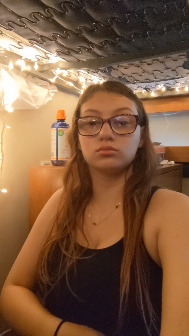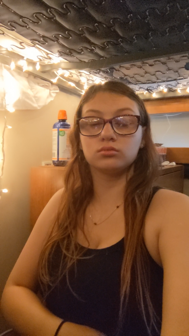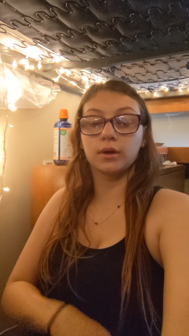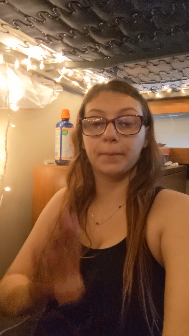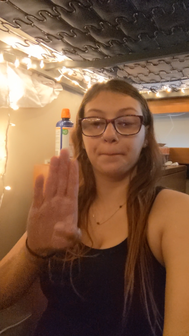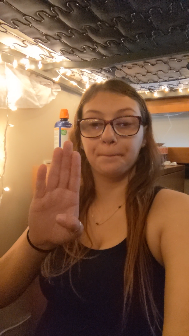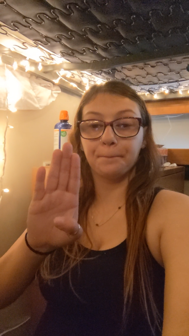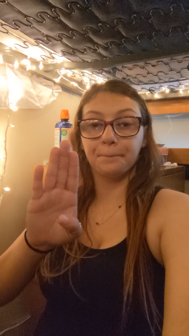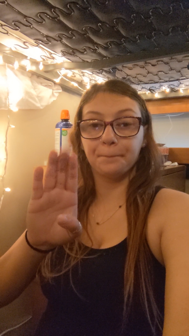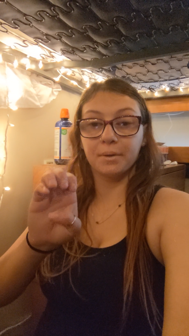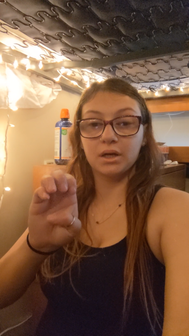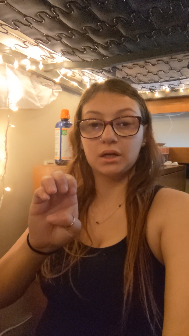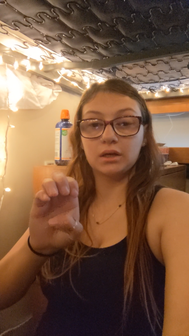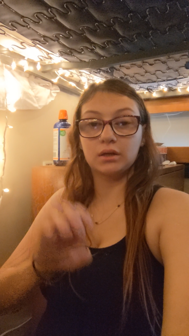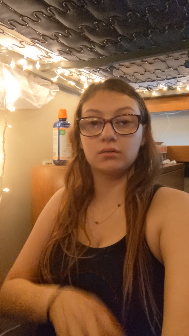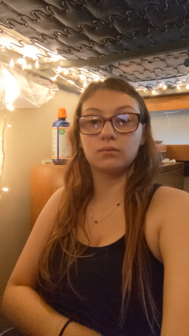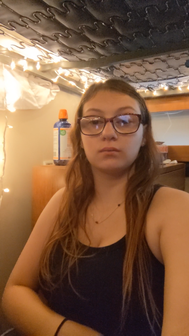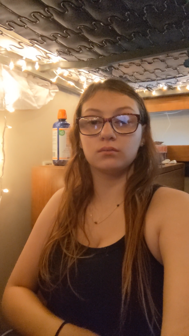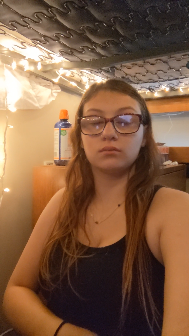be